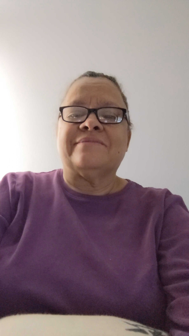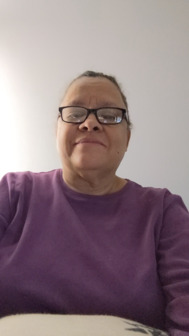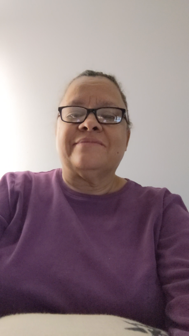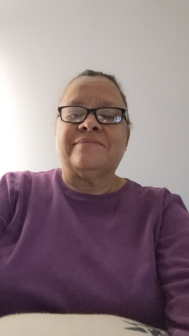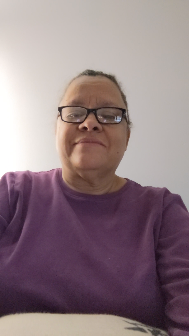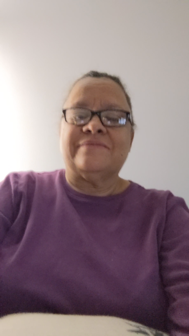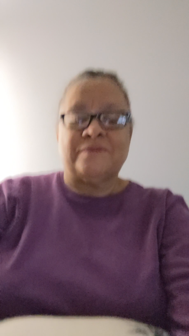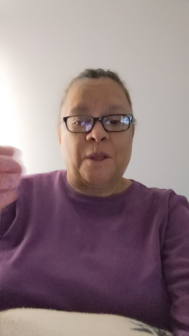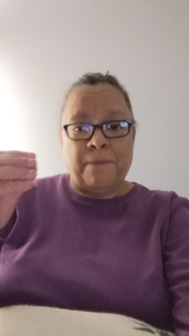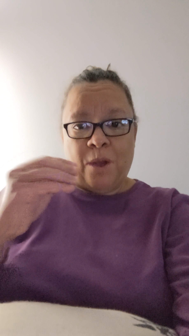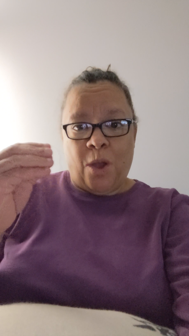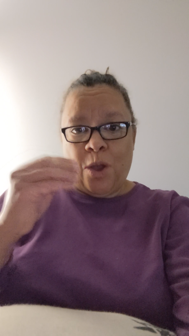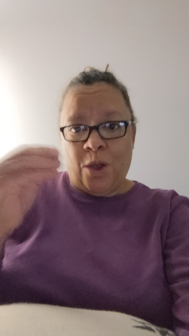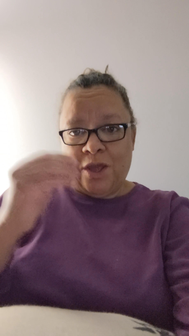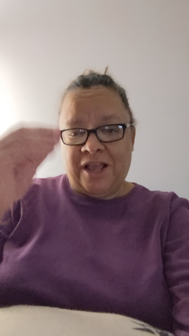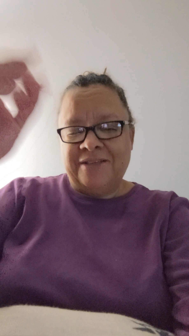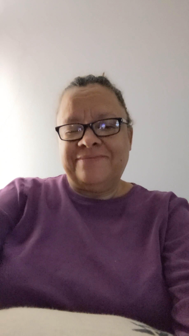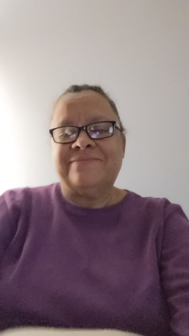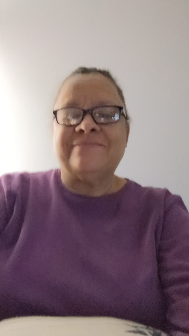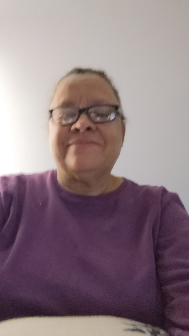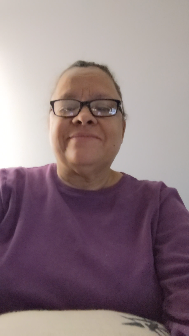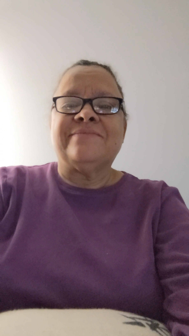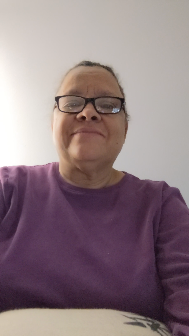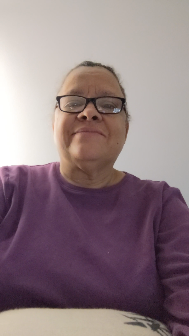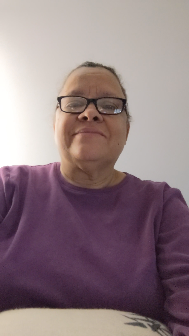more